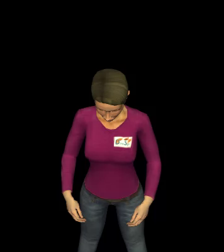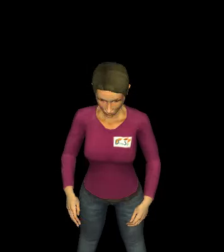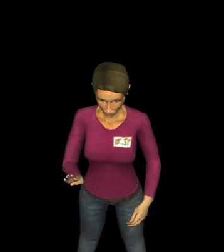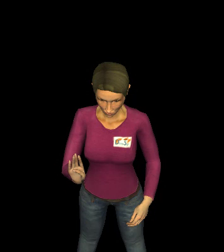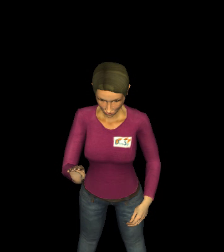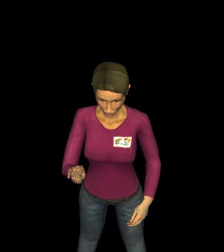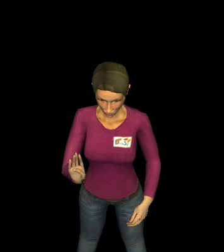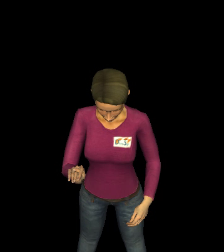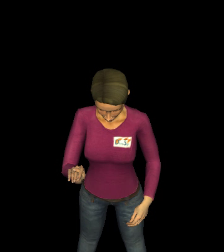أزرق